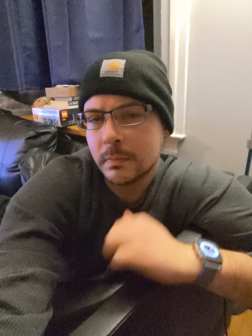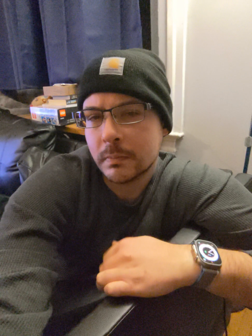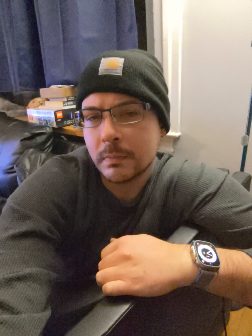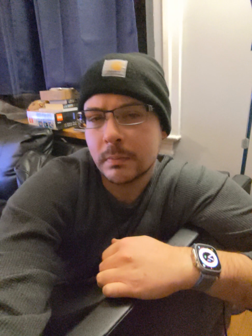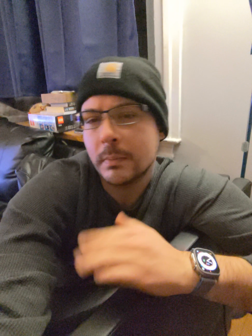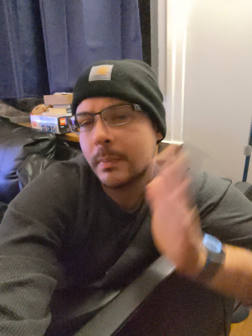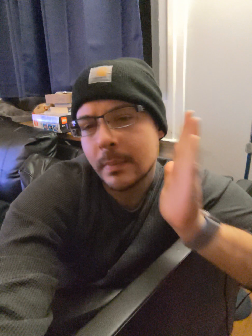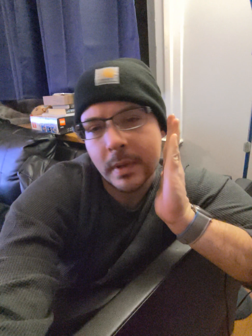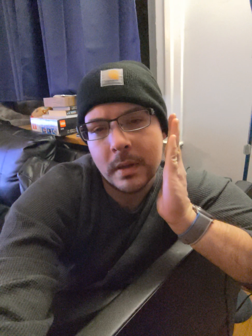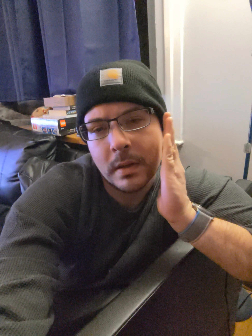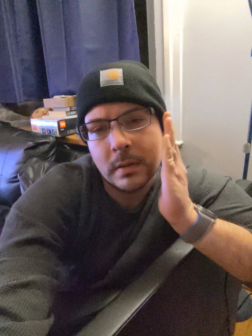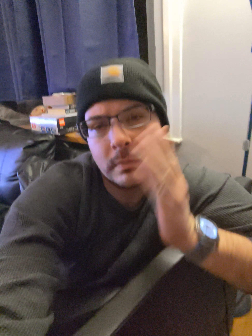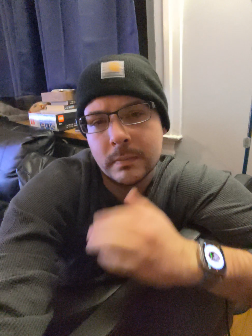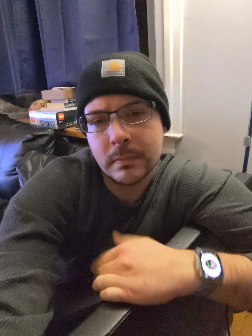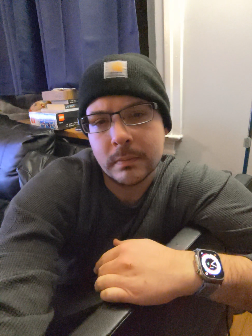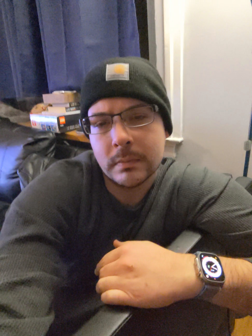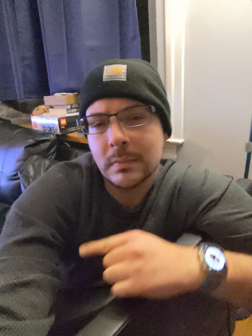bed